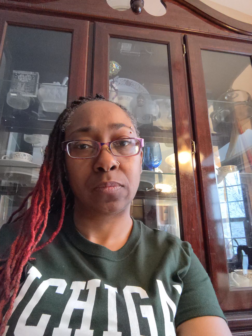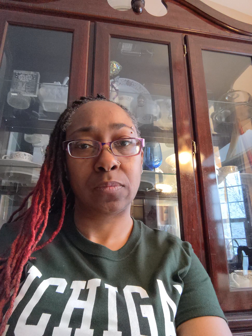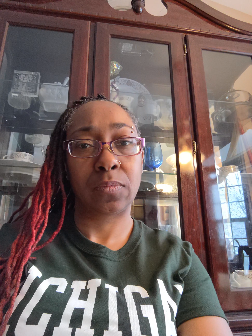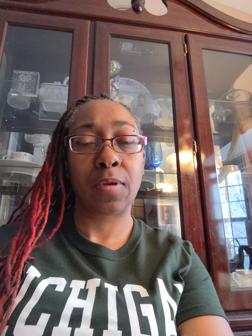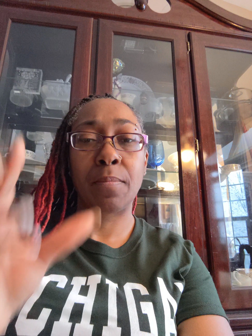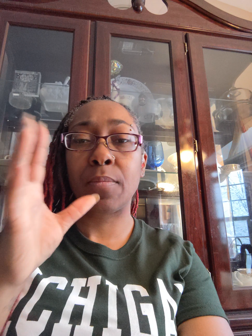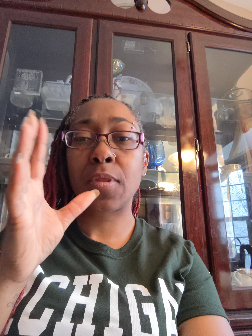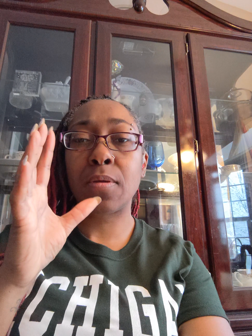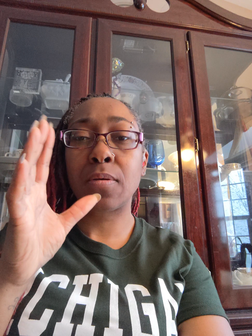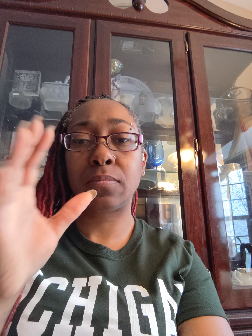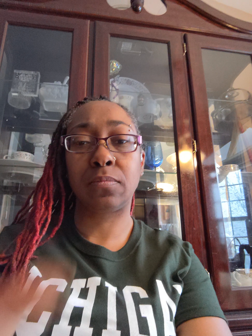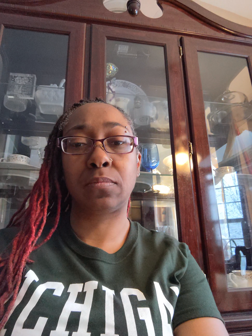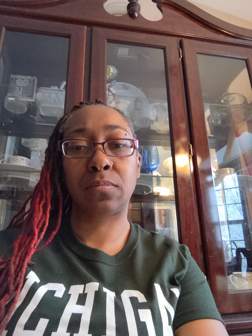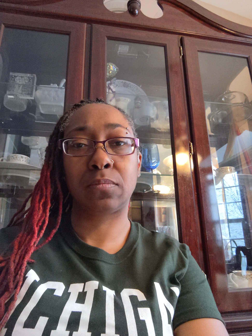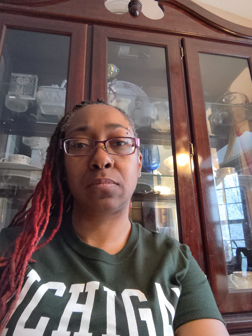mom